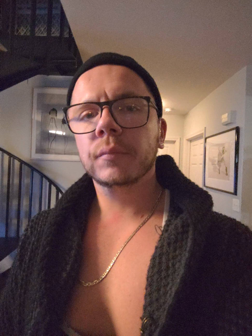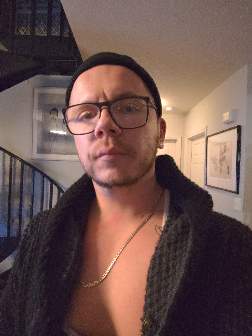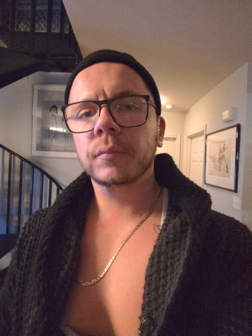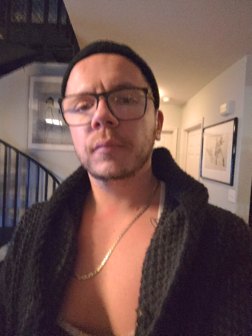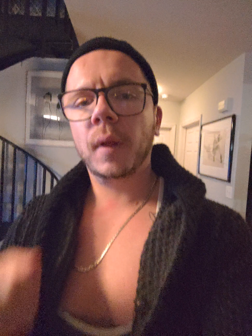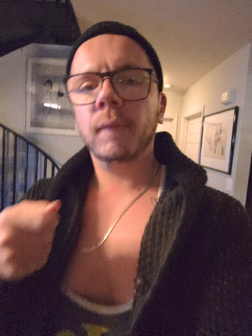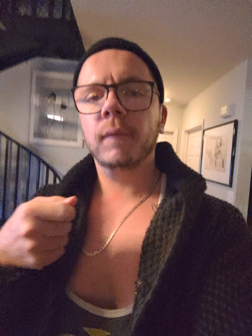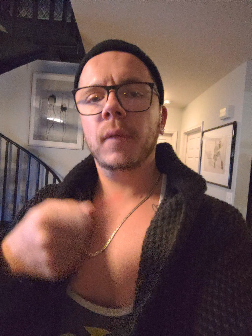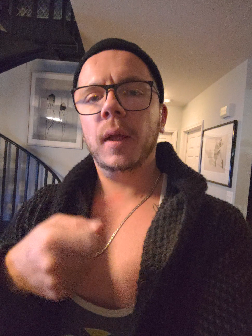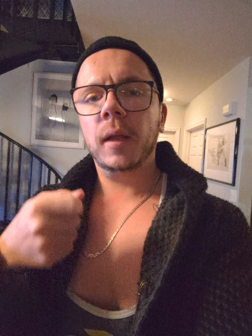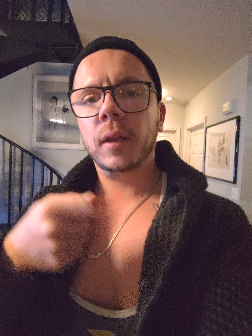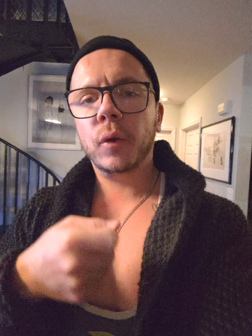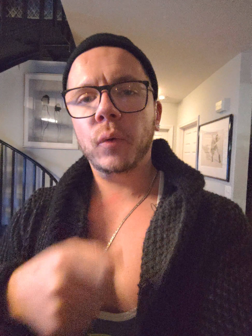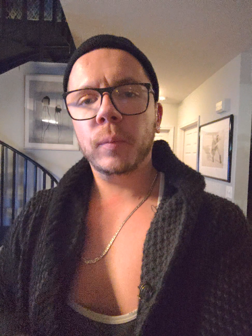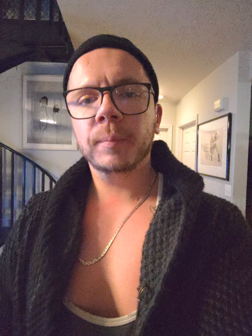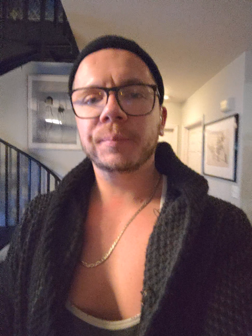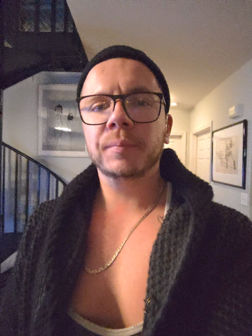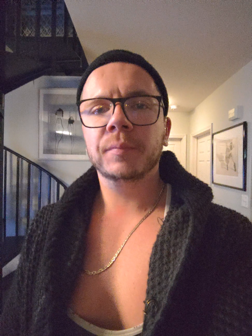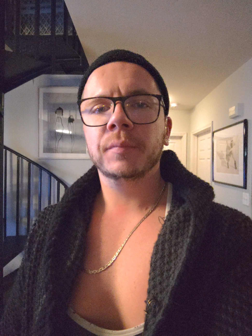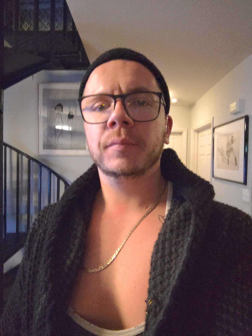vacuum